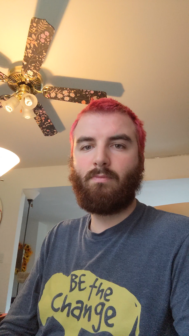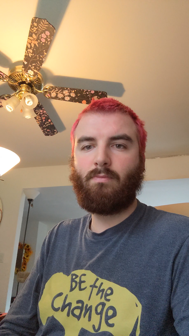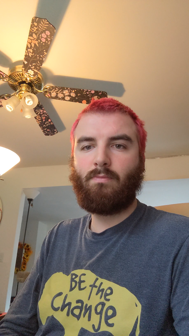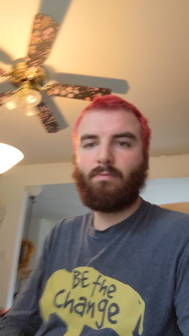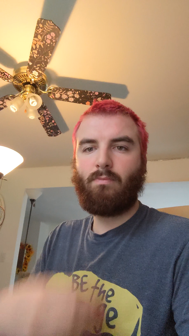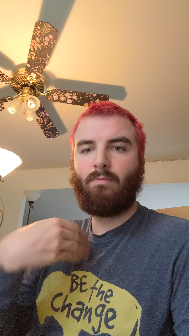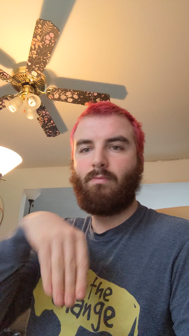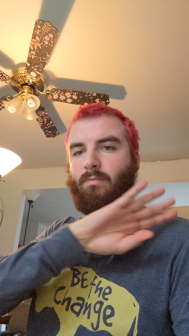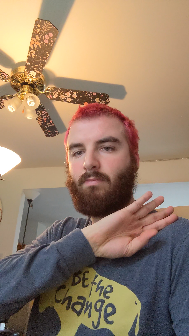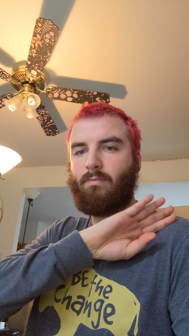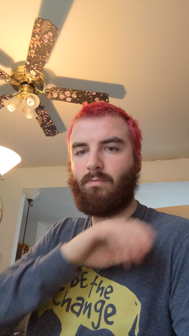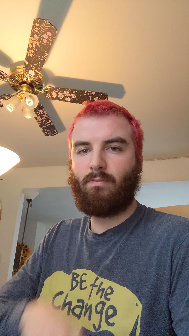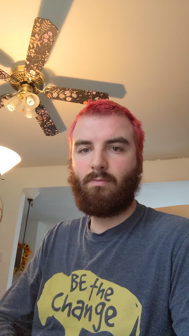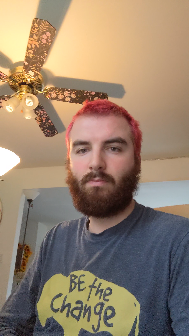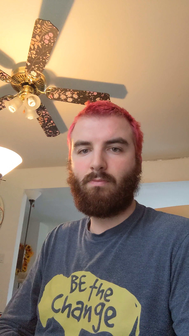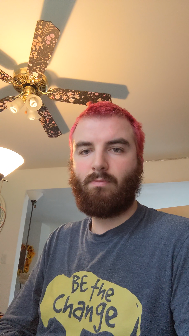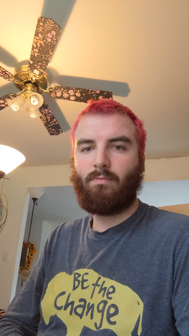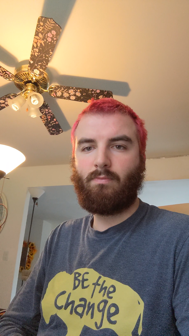scarf